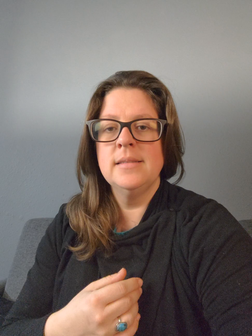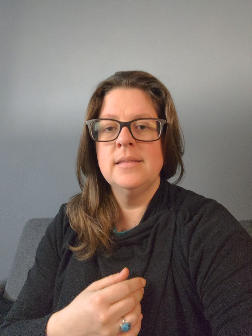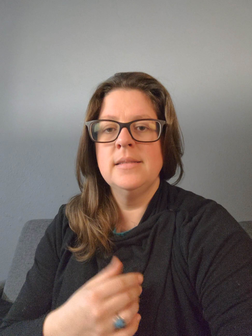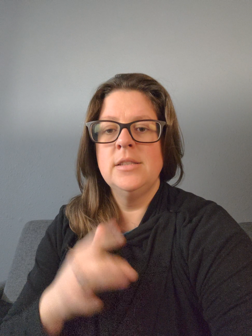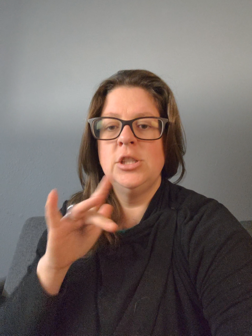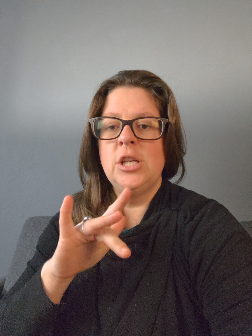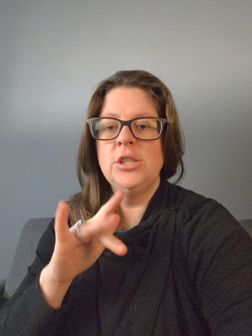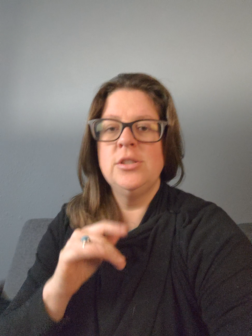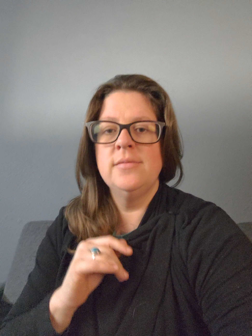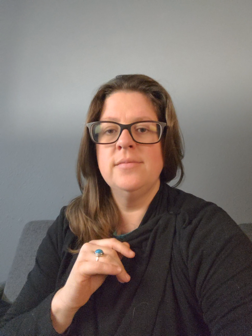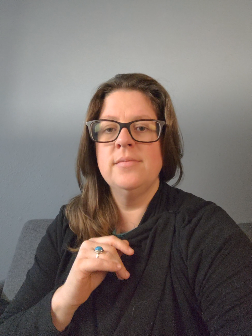touch